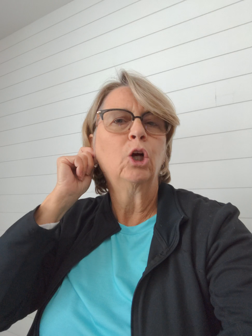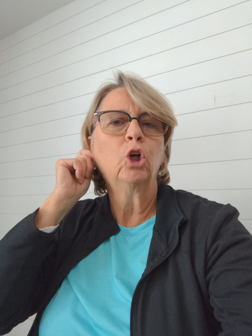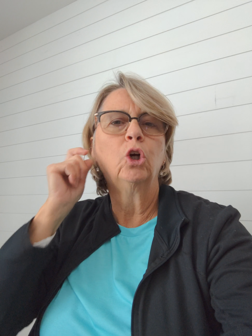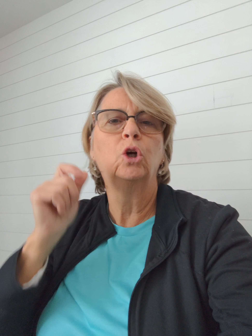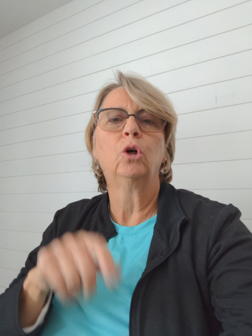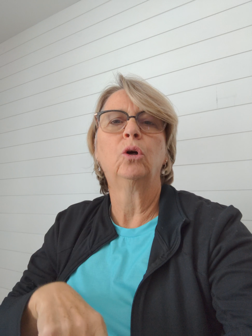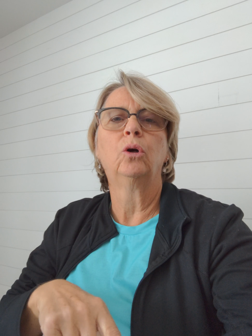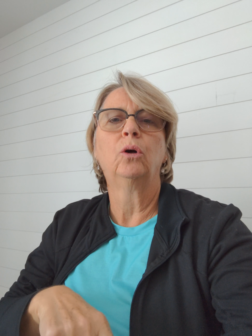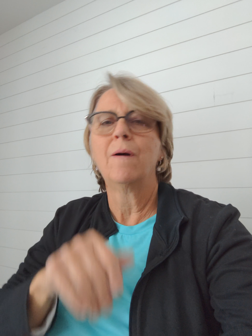ear